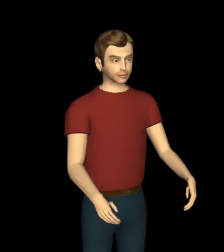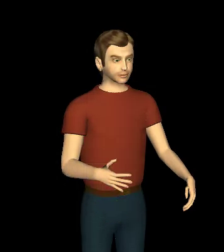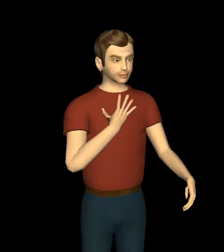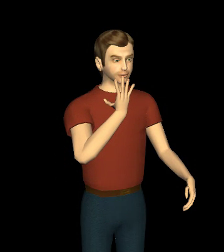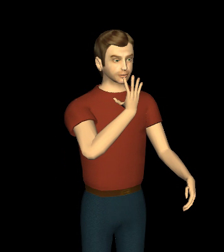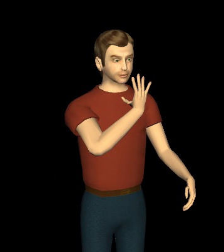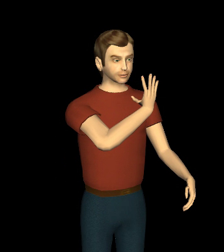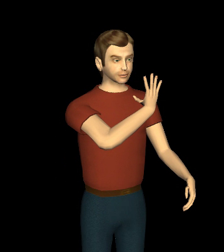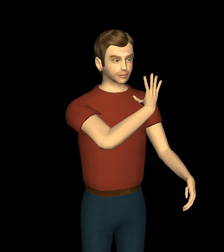لطيف